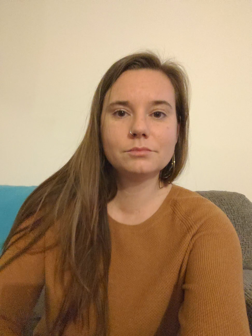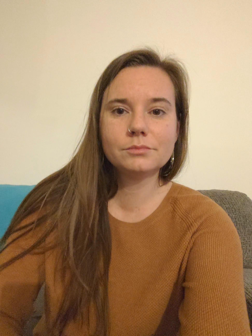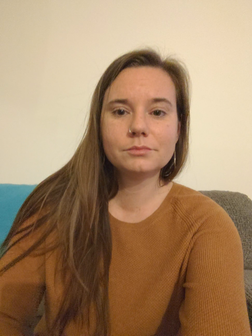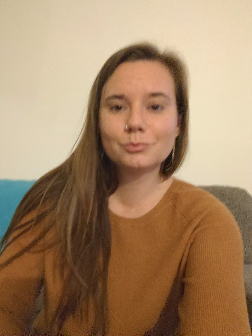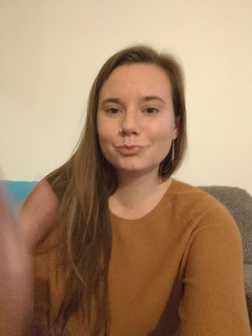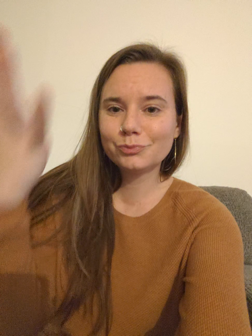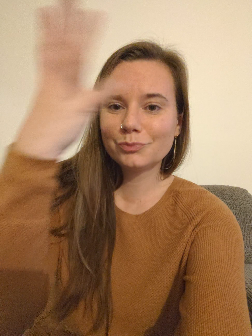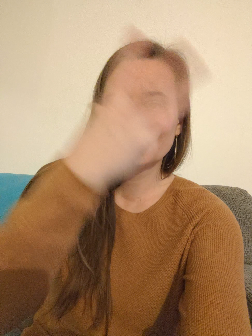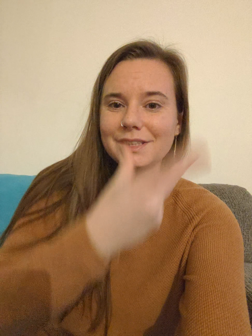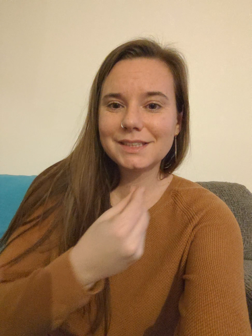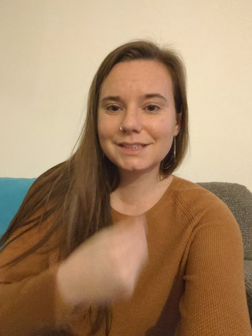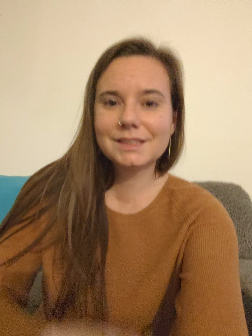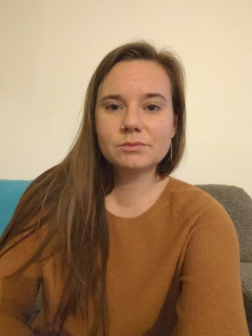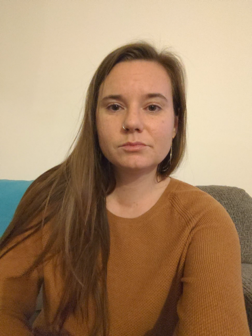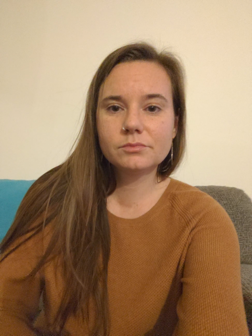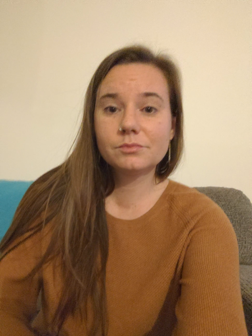pretty